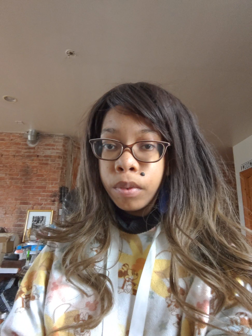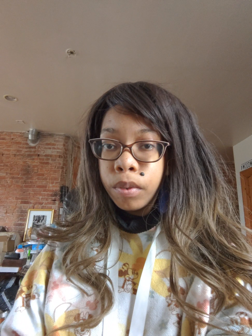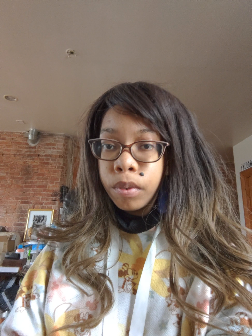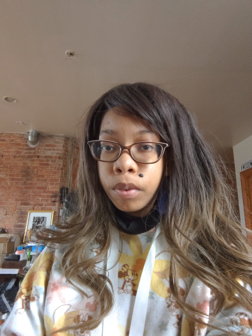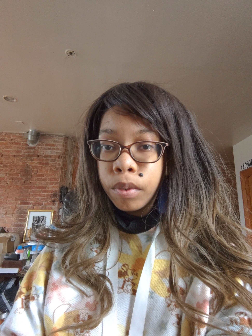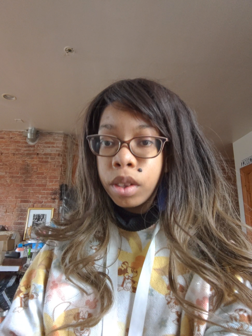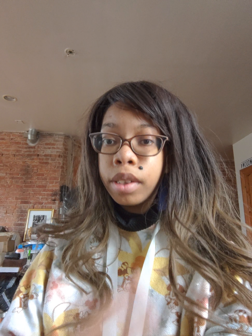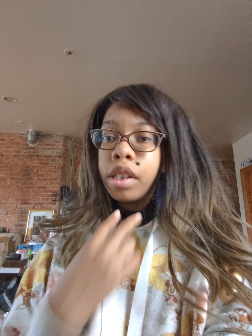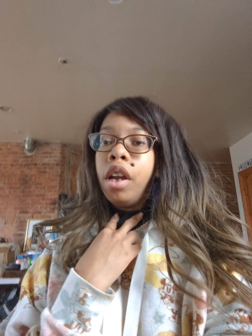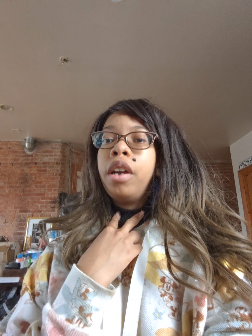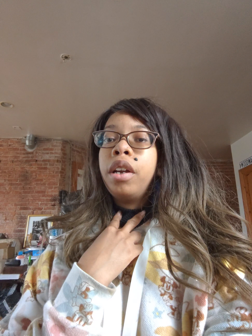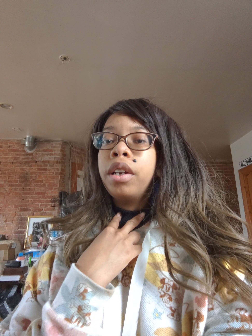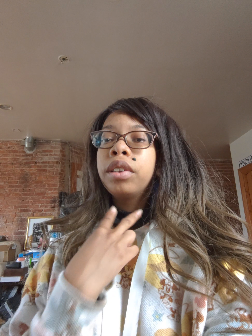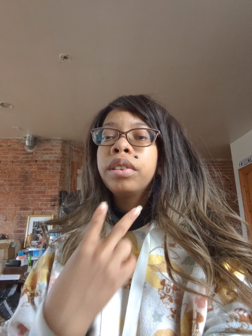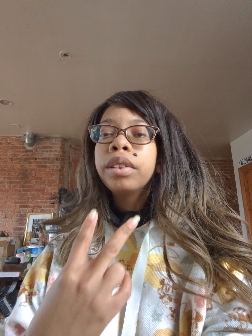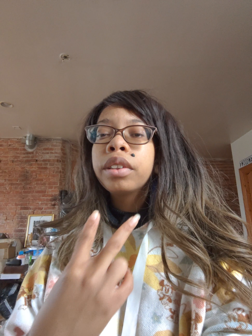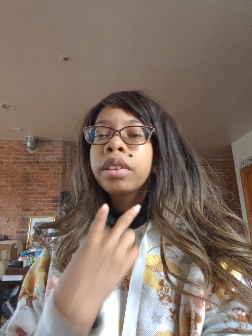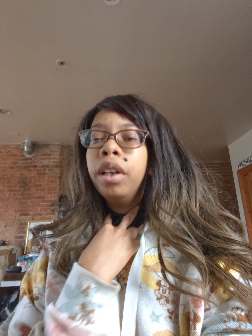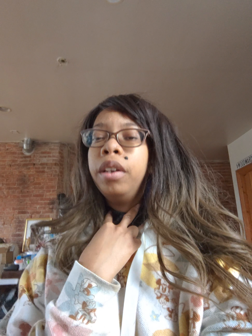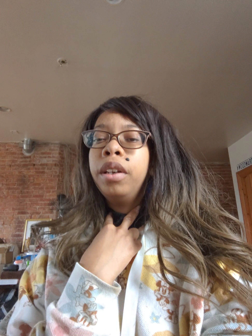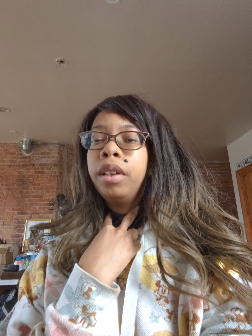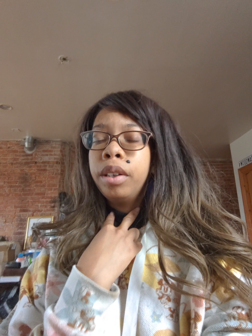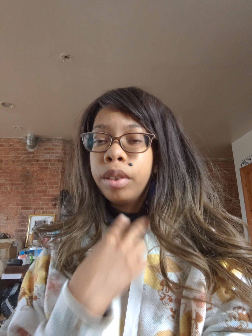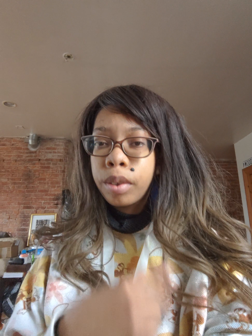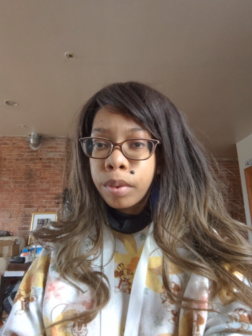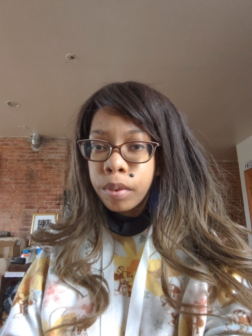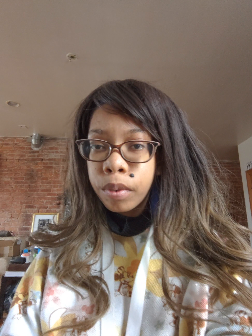stuck